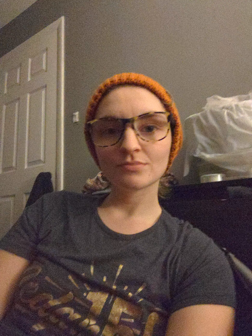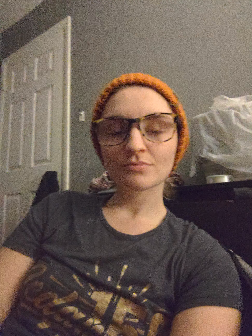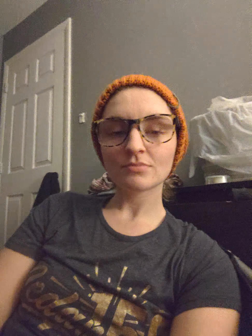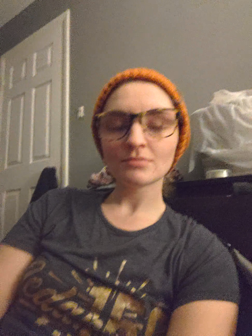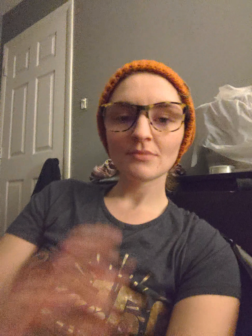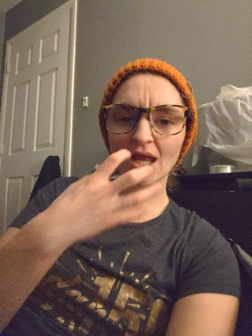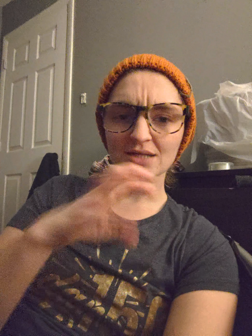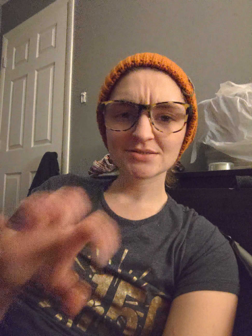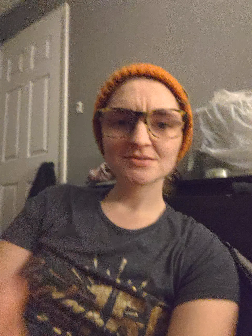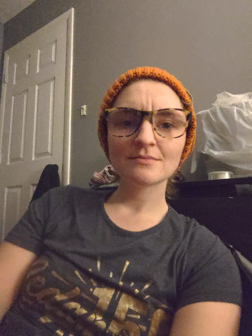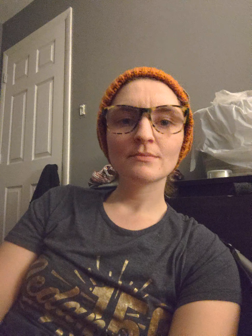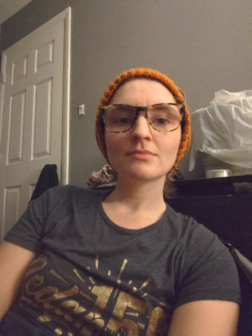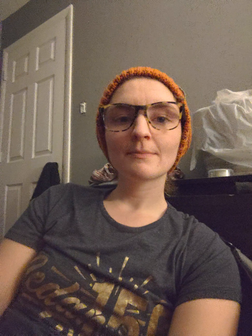hot